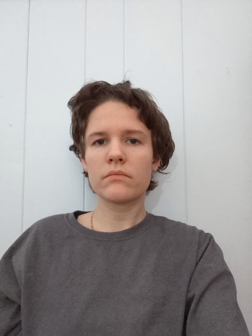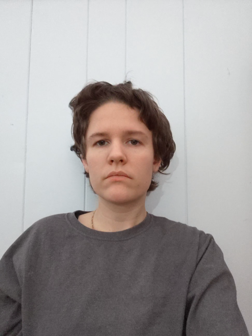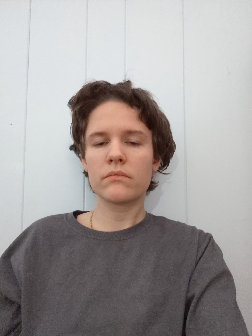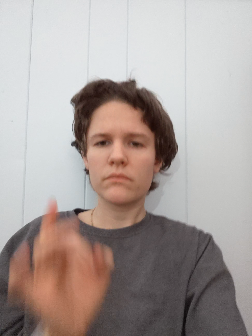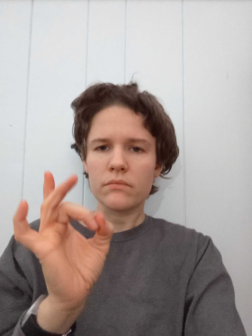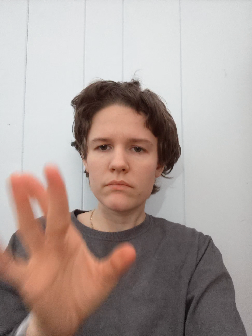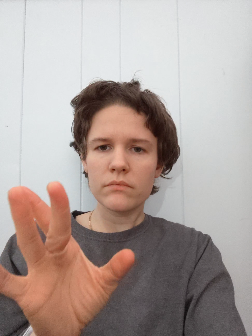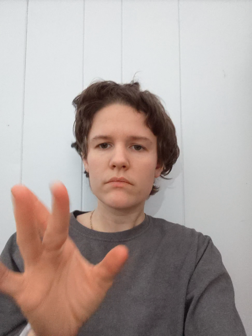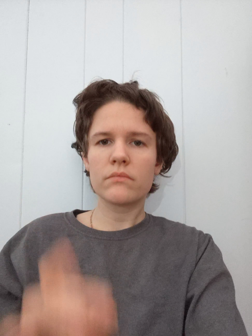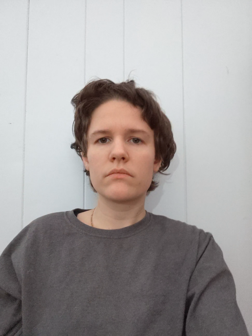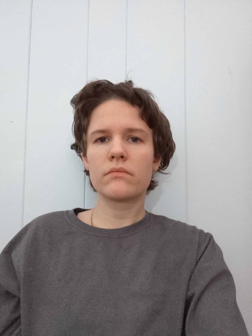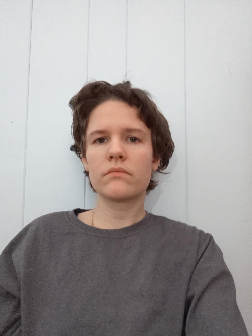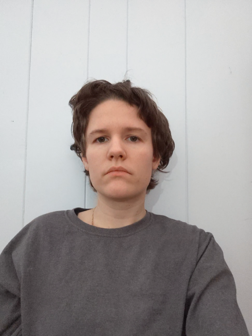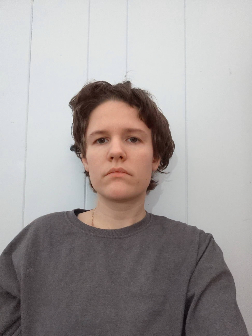hate